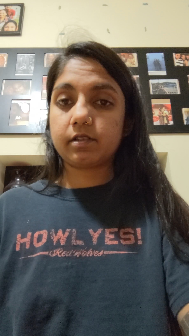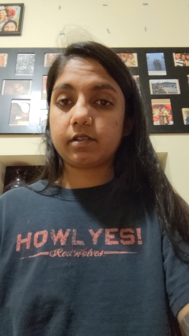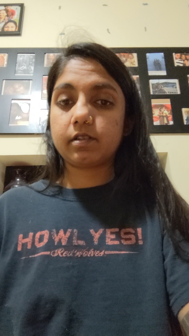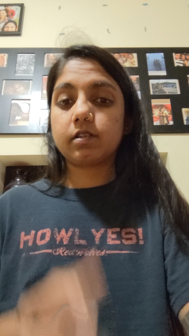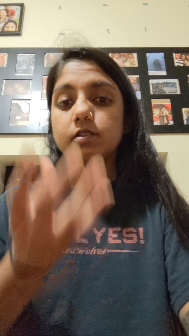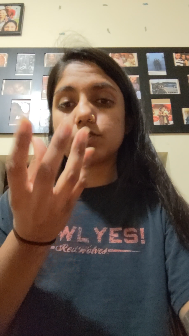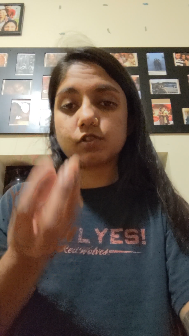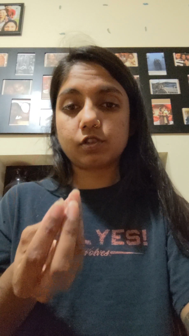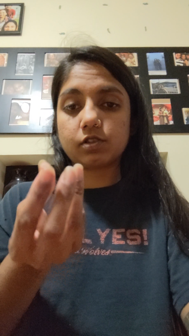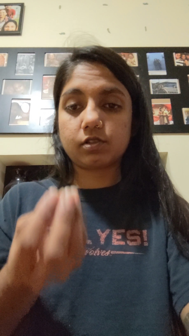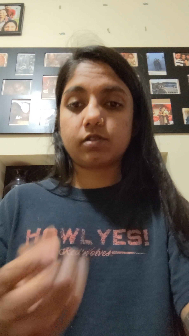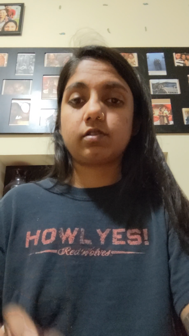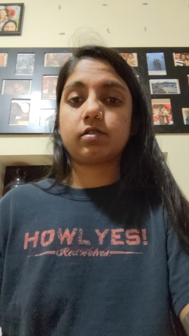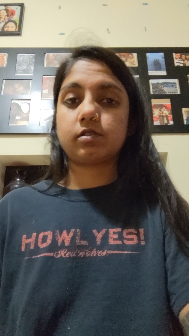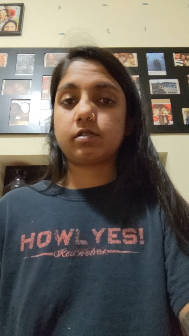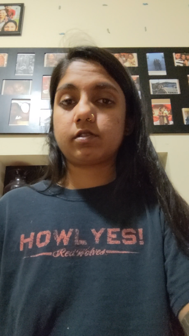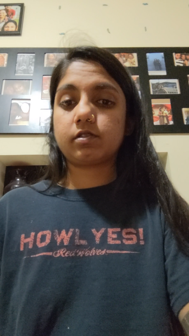gentle